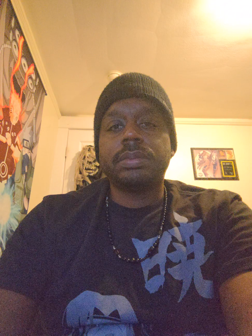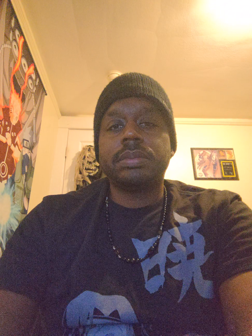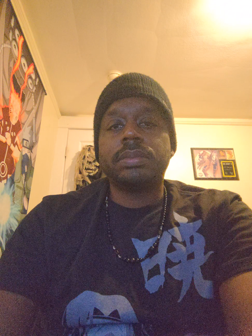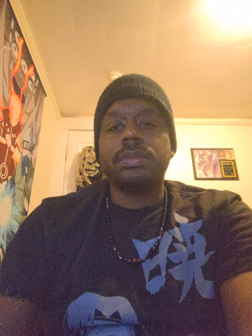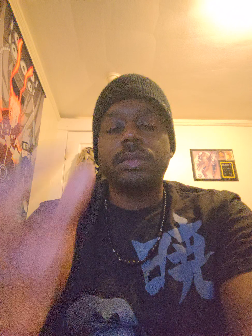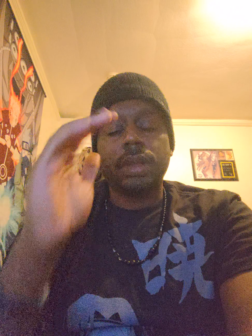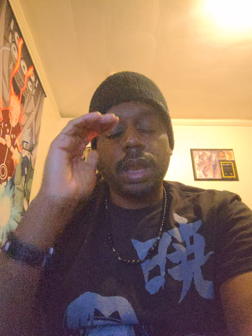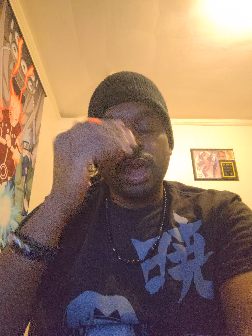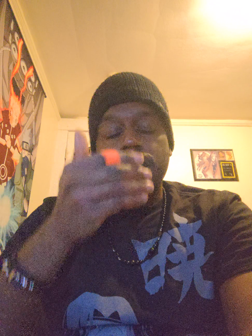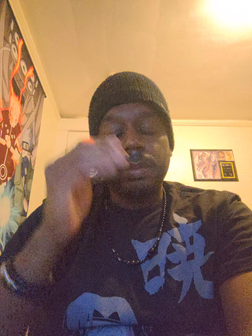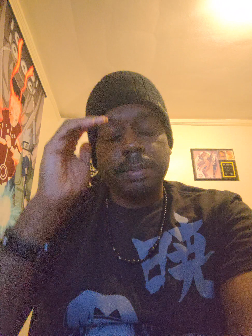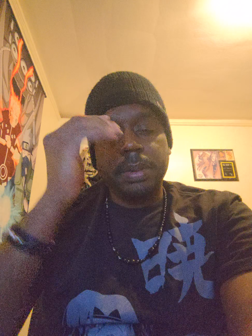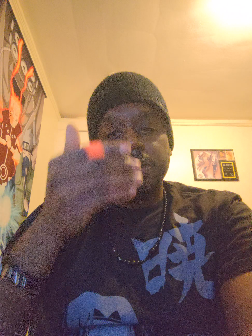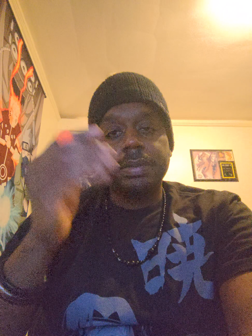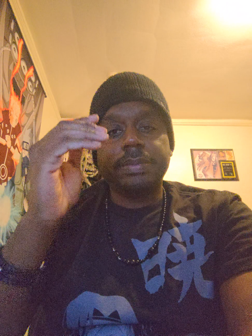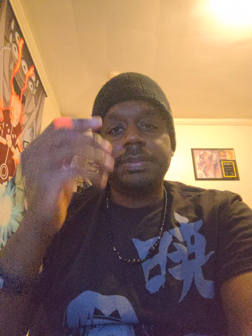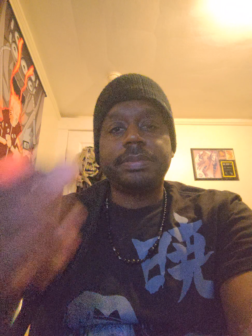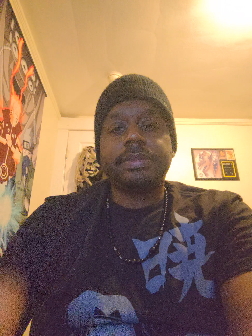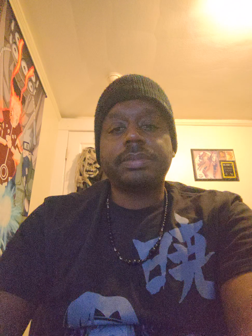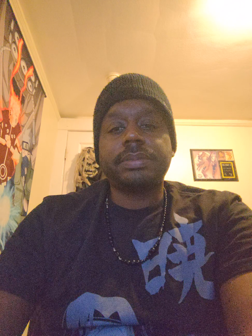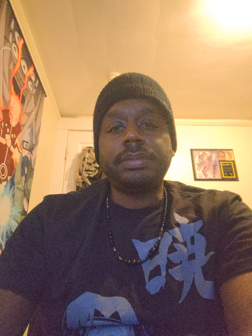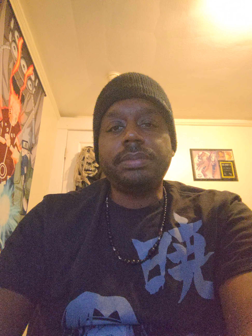sleepy